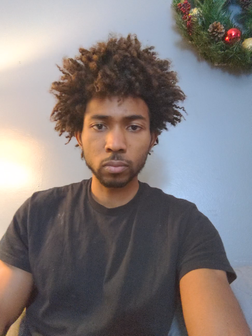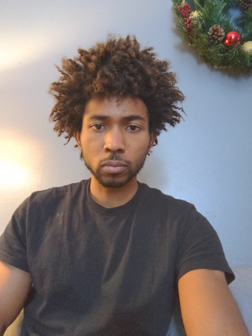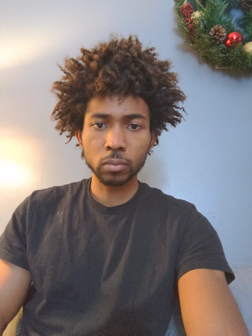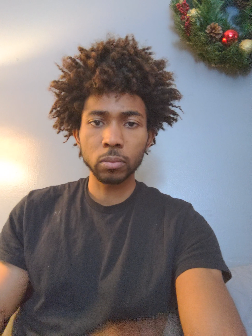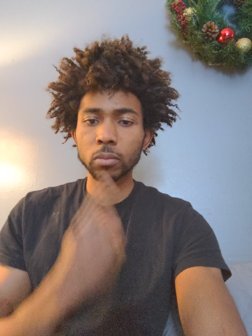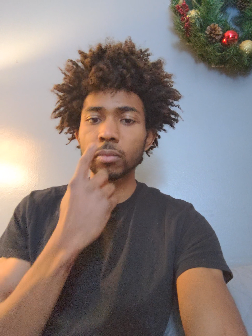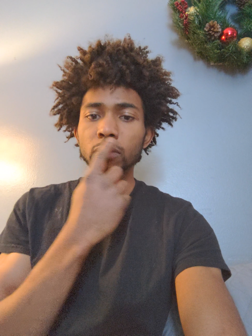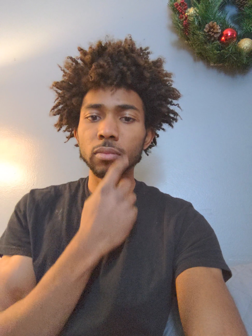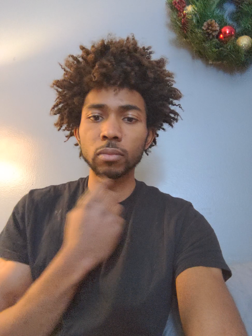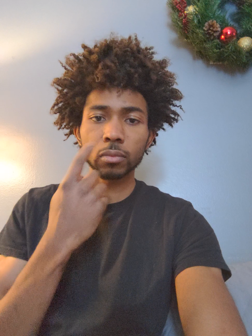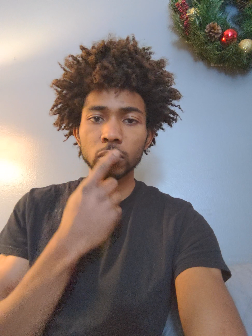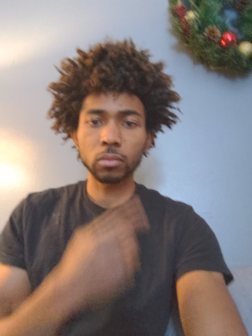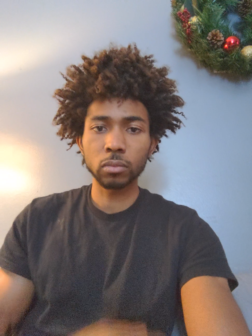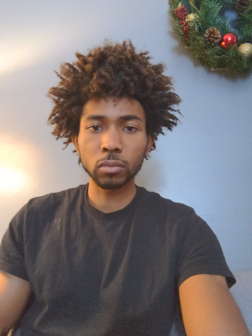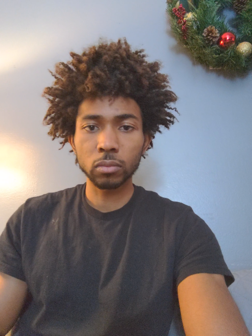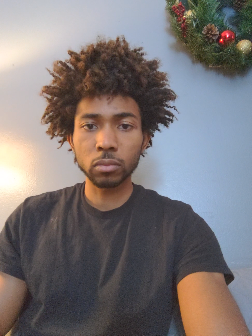mouth